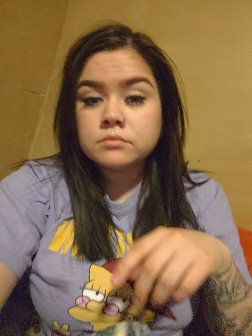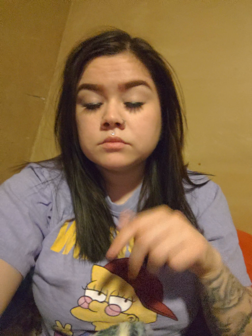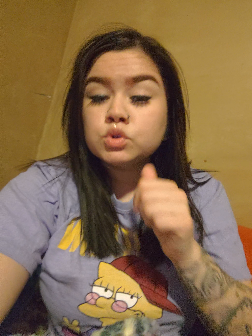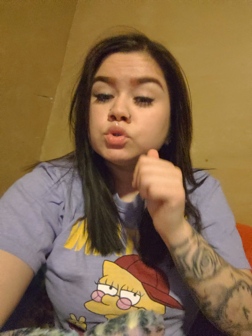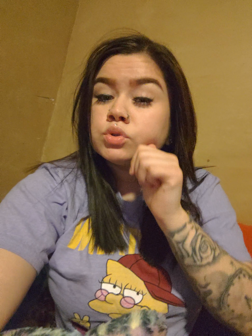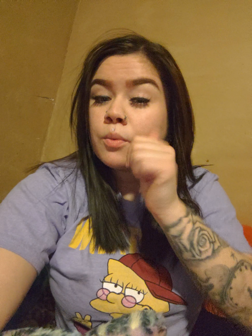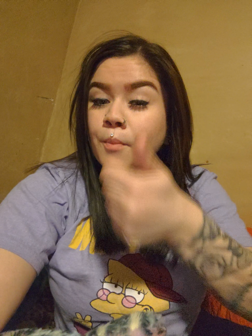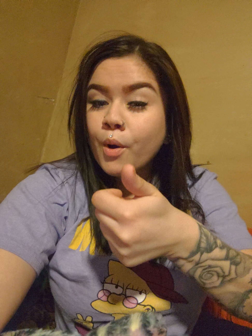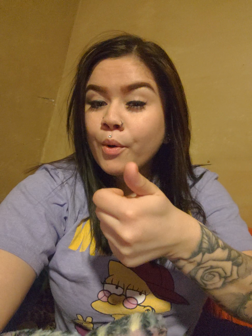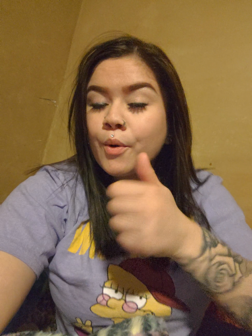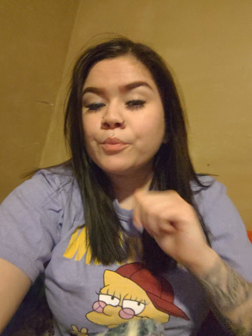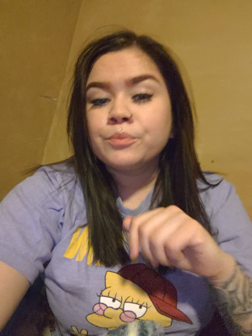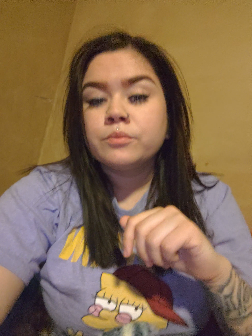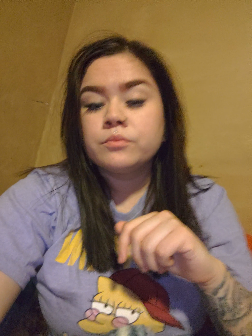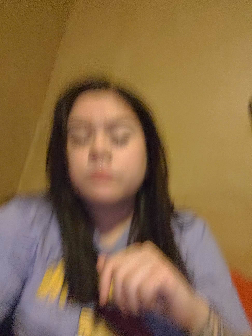tomorrow